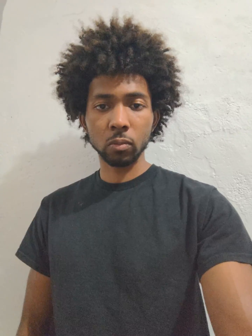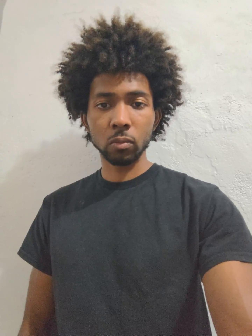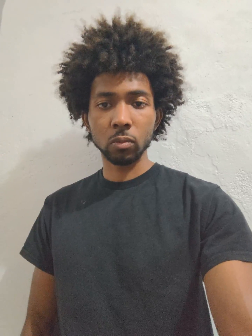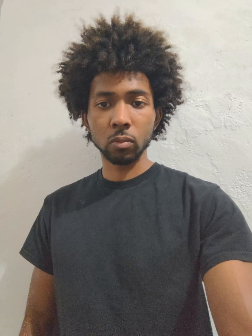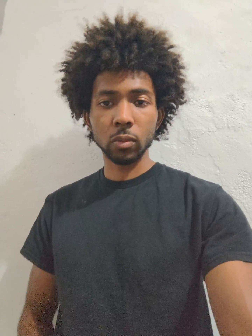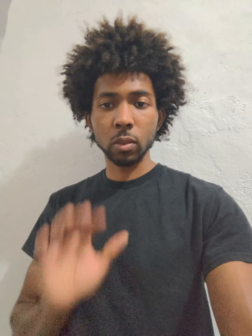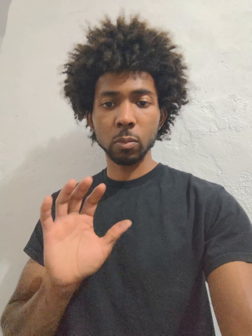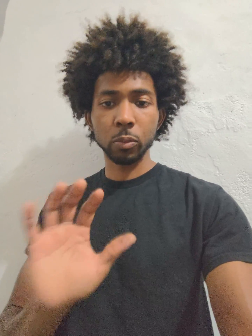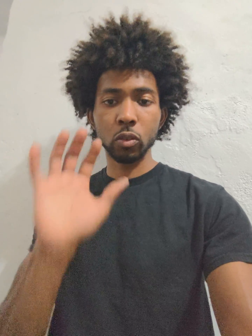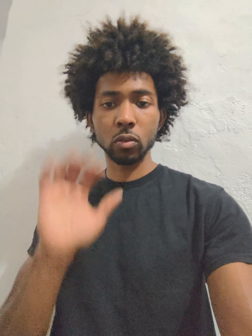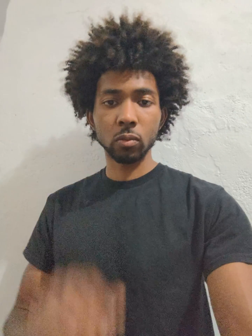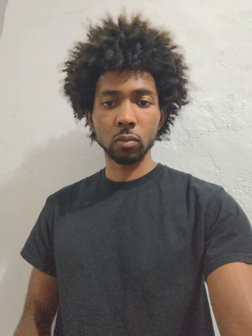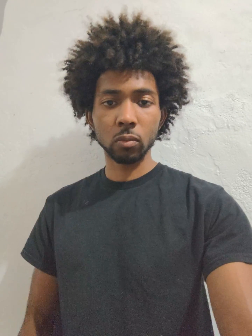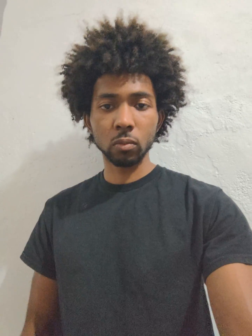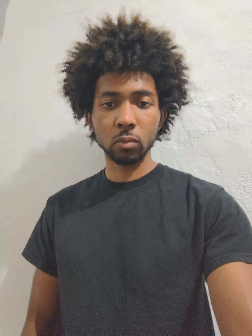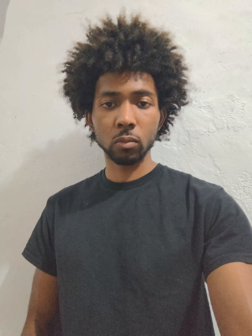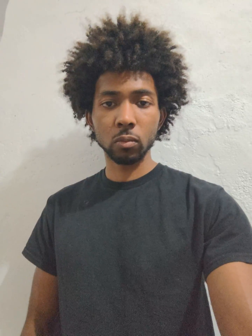push